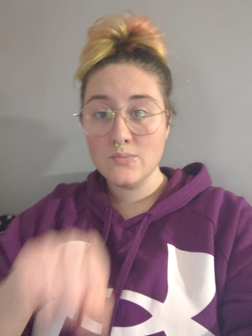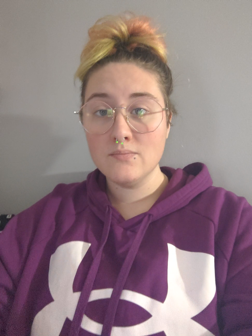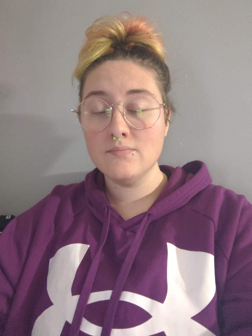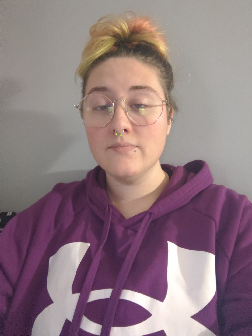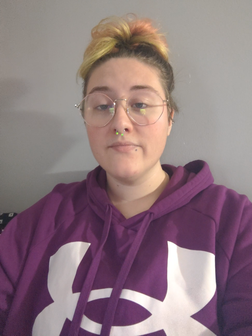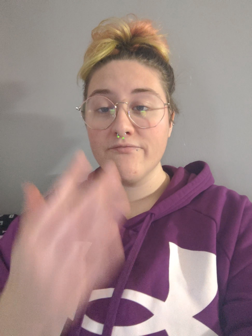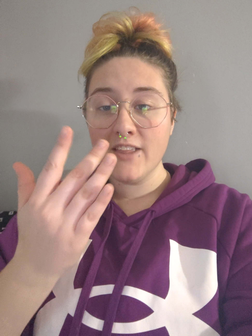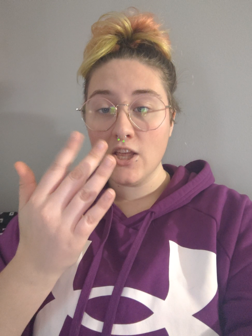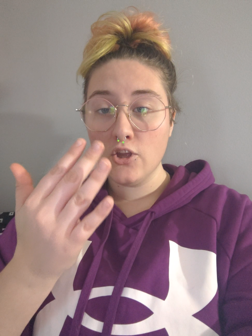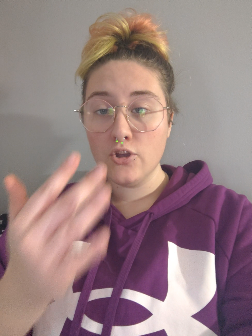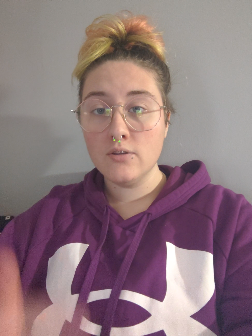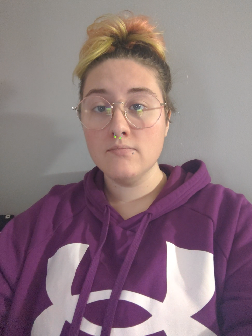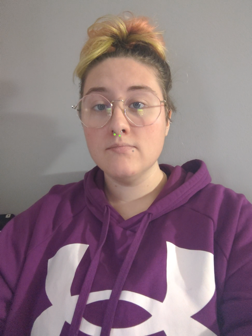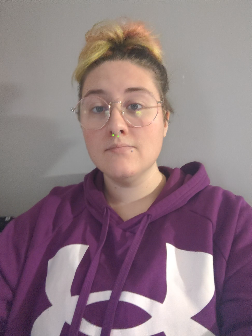finger